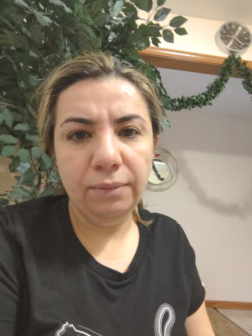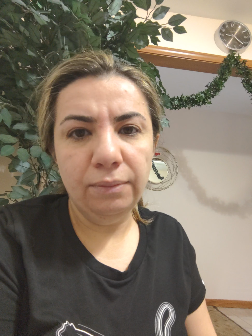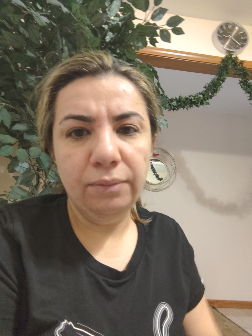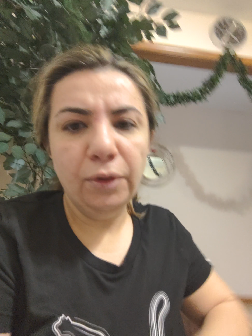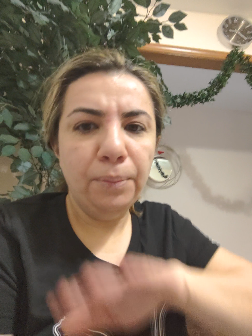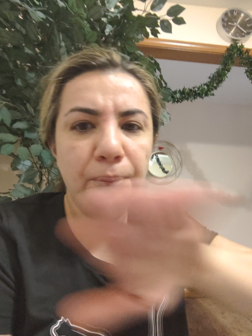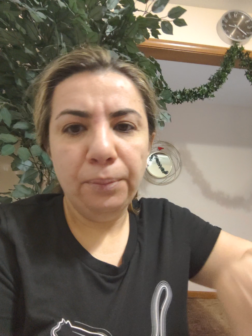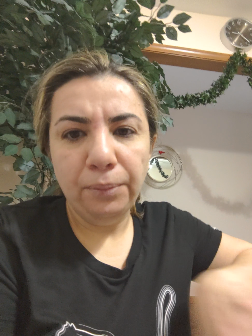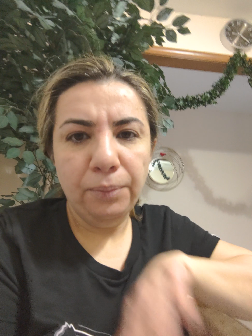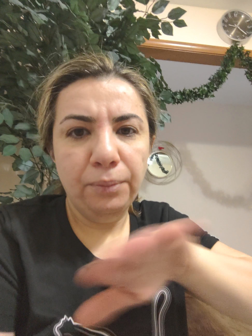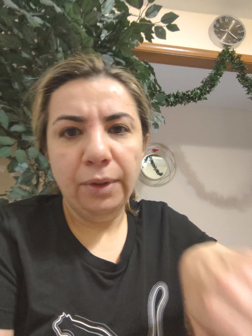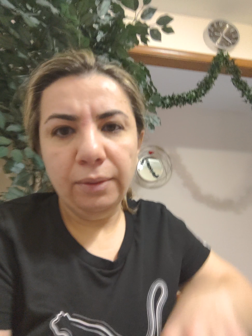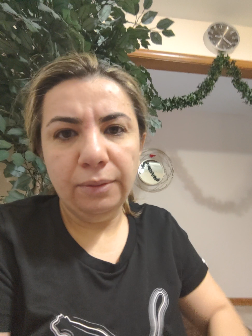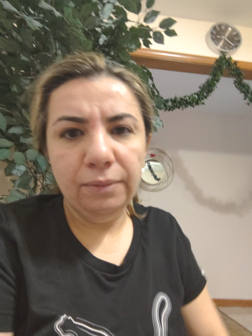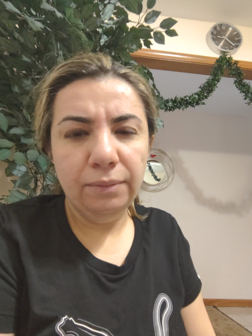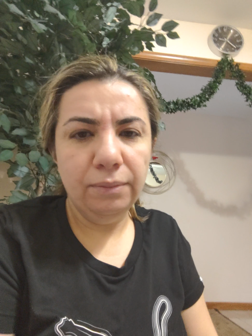pool